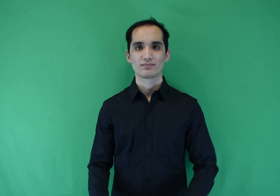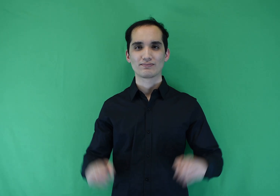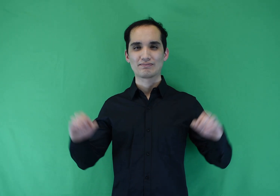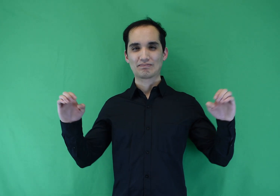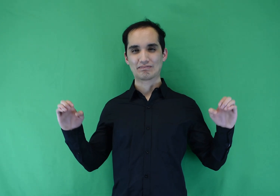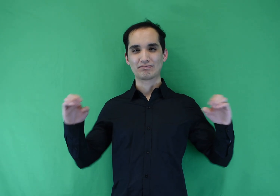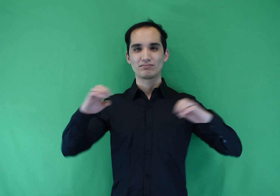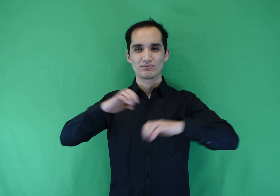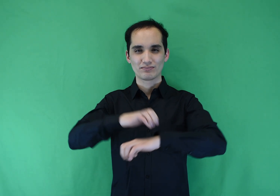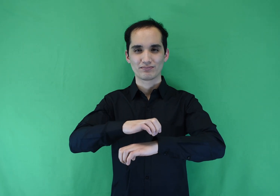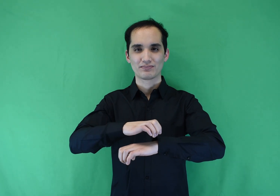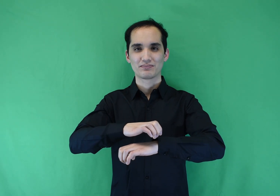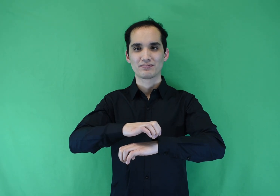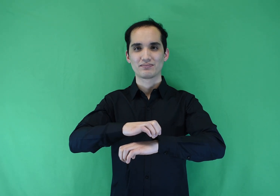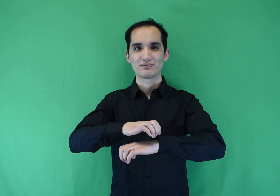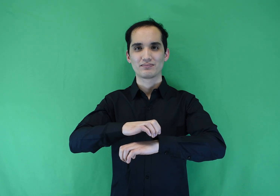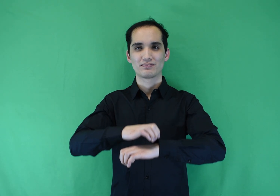epilepsia